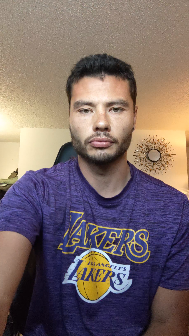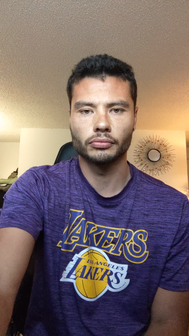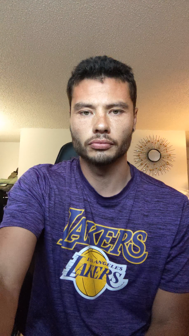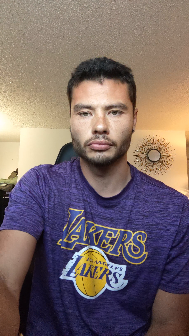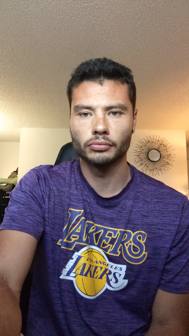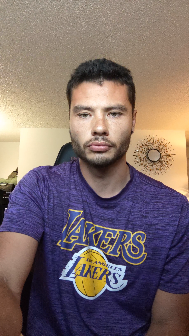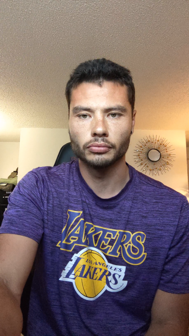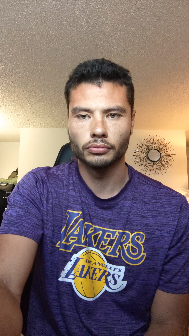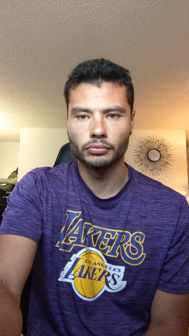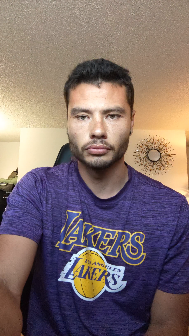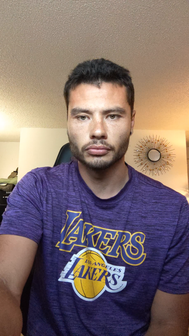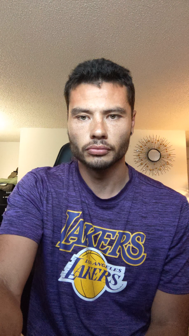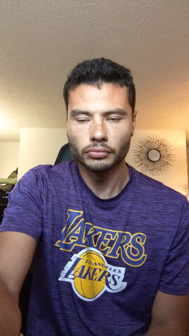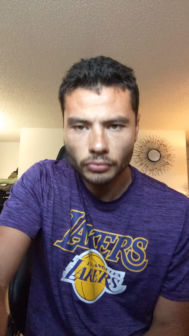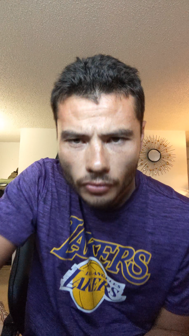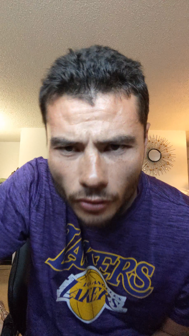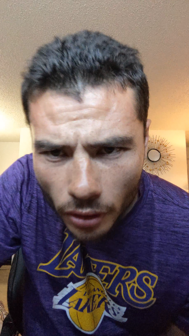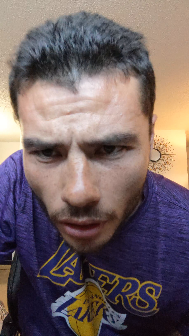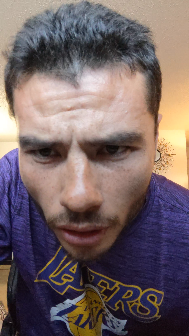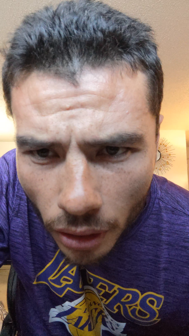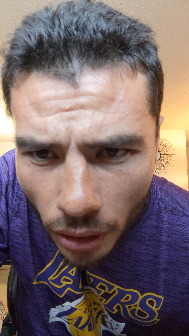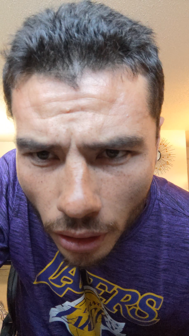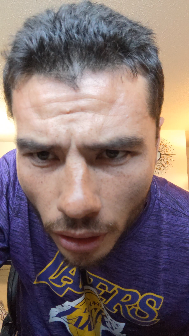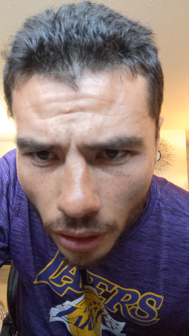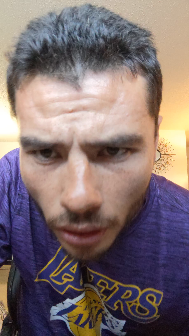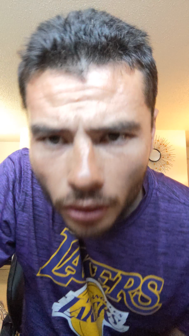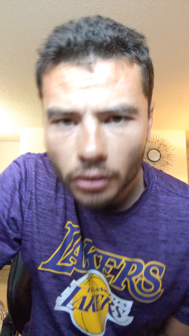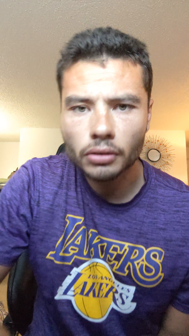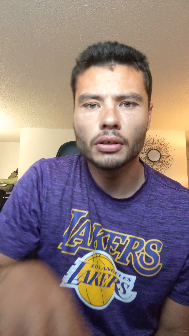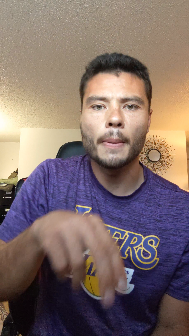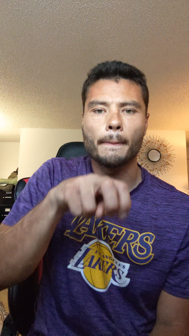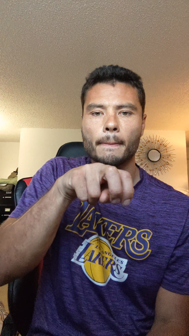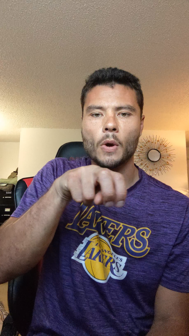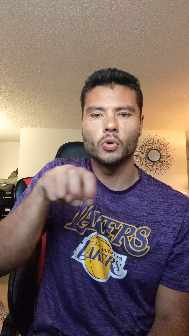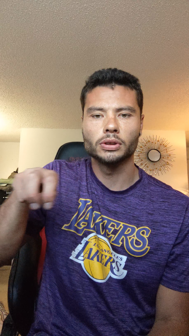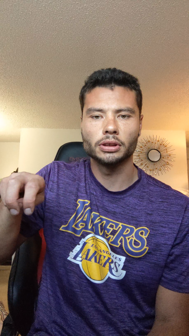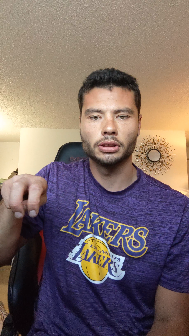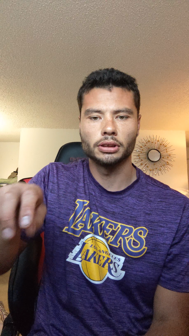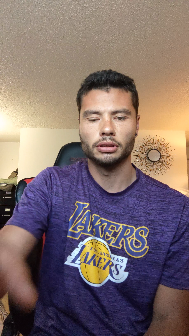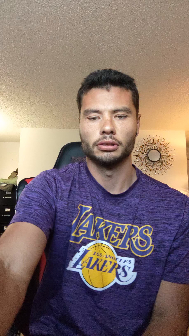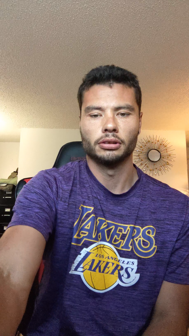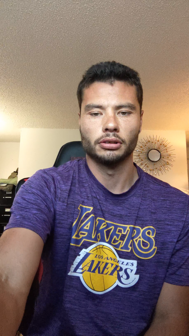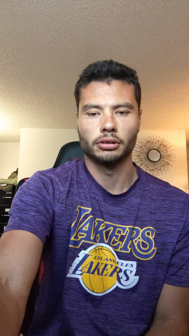porch